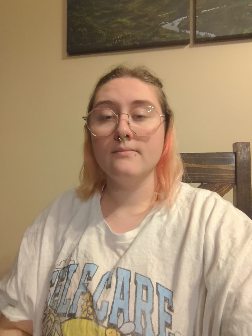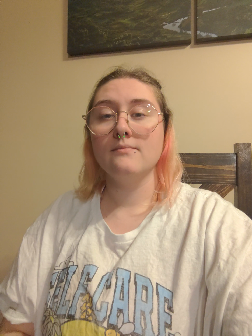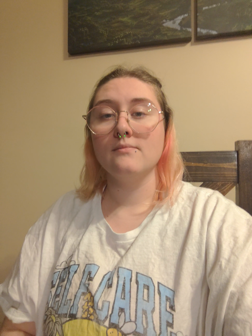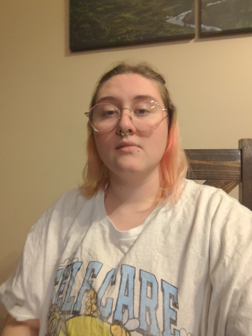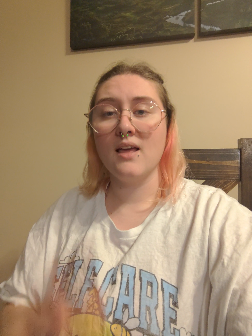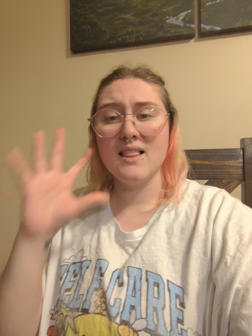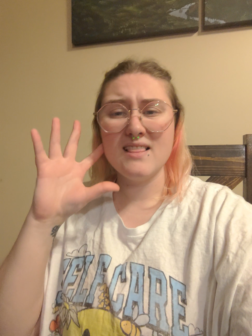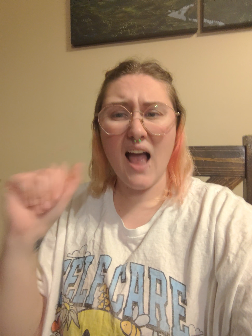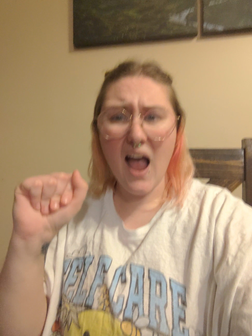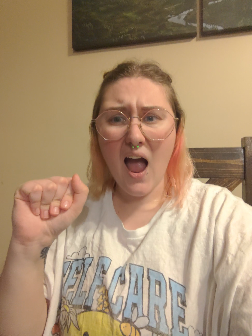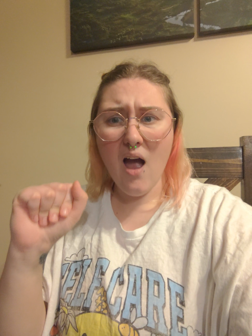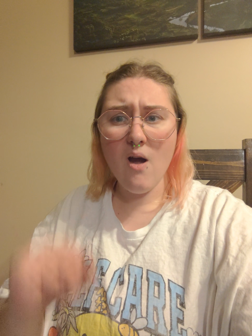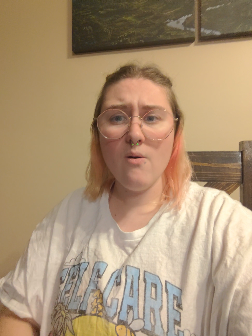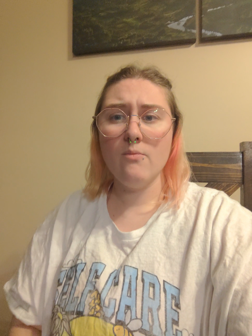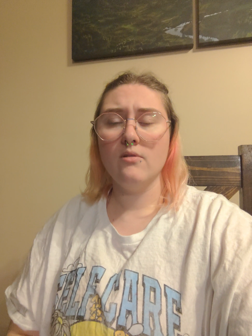loud